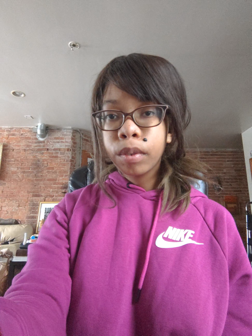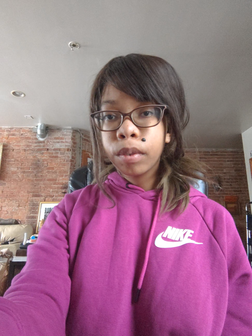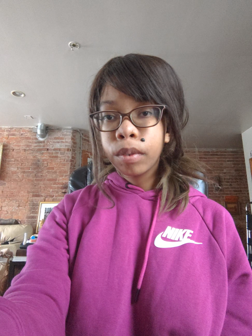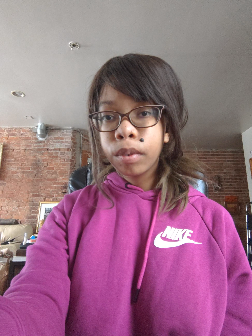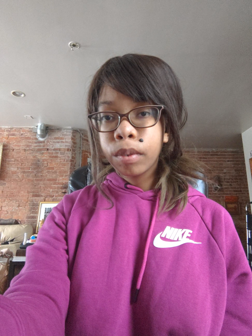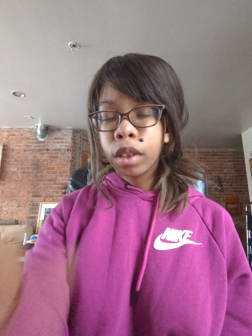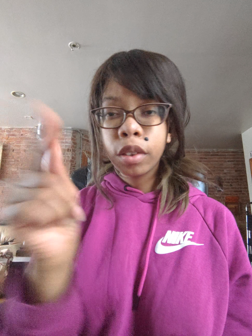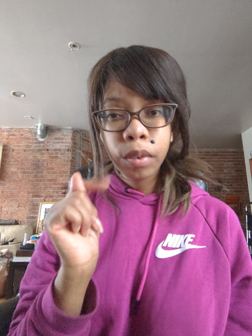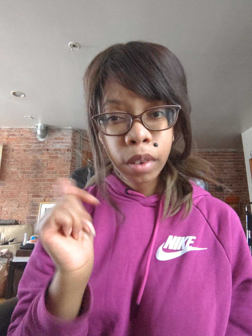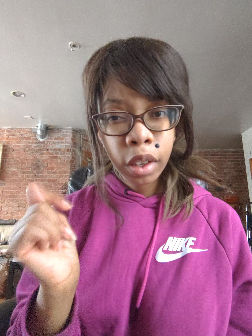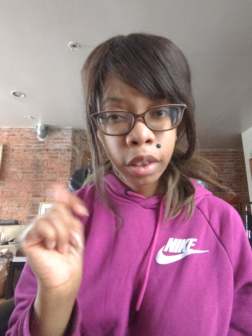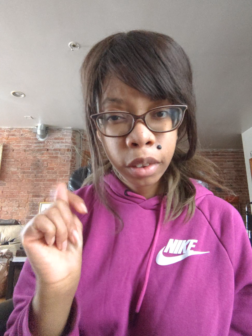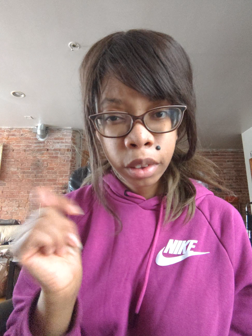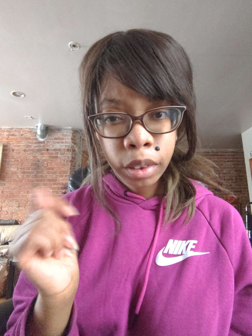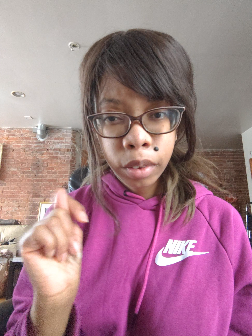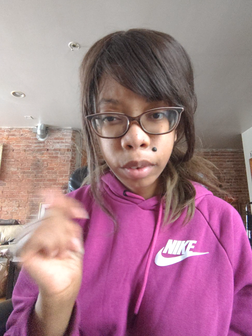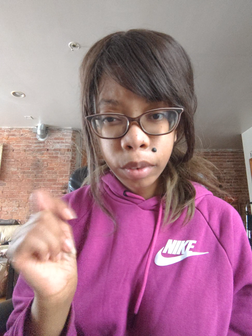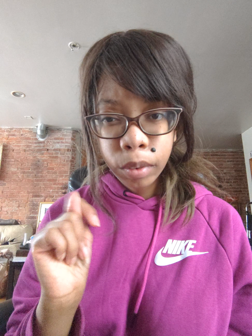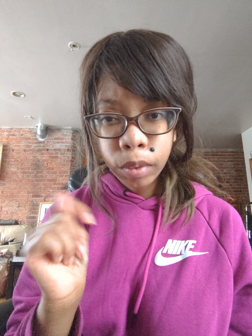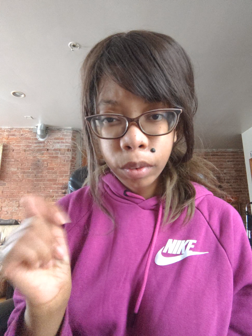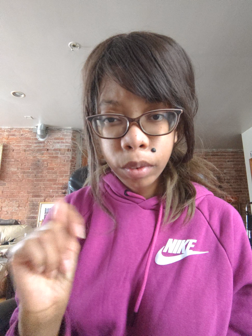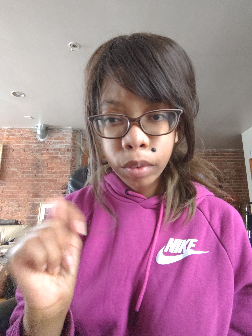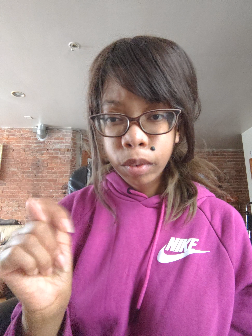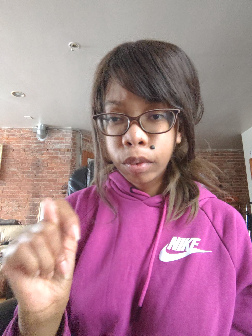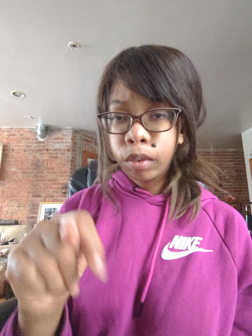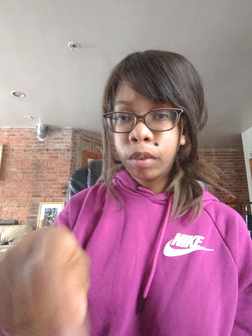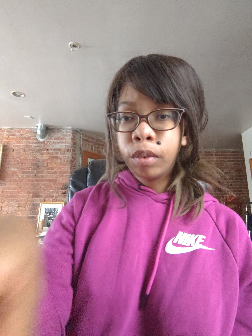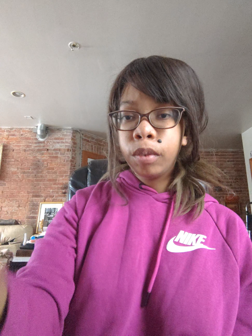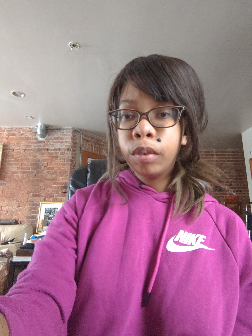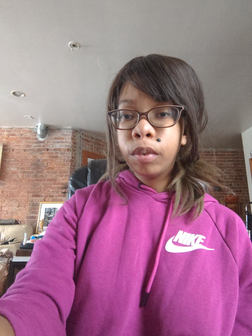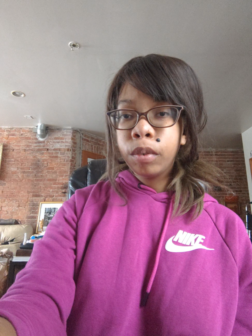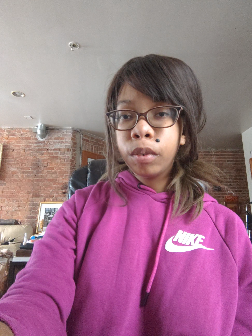potty